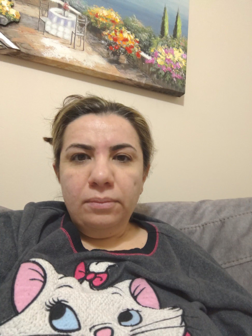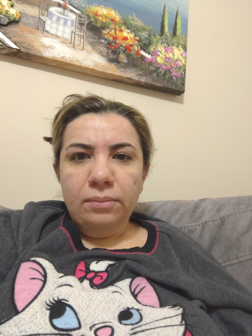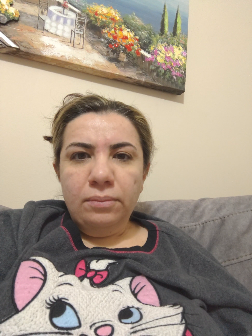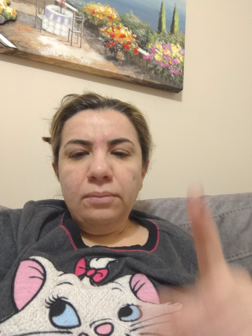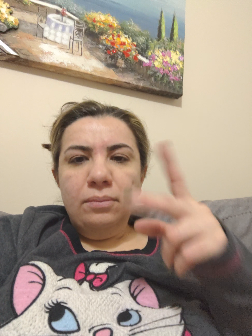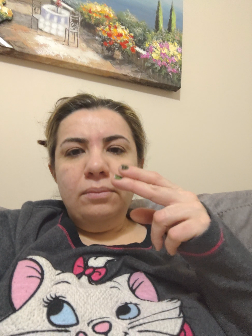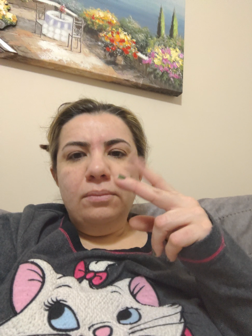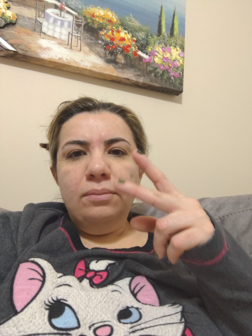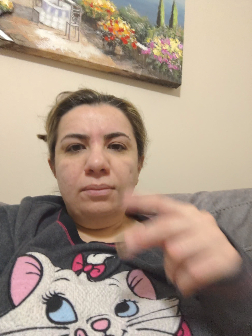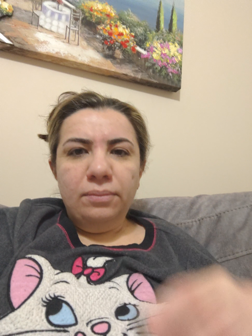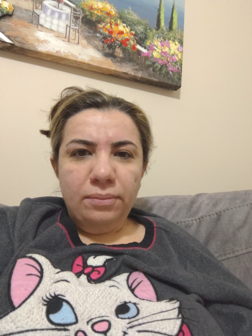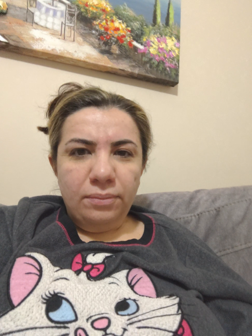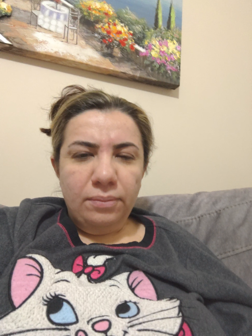scissors